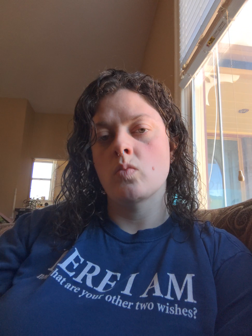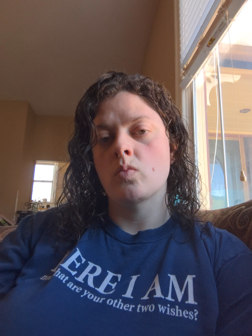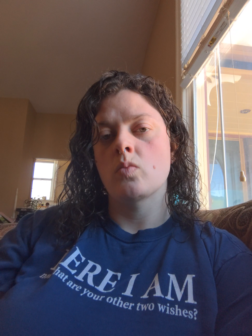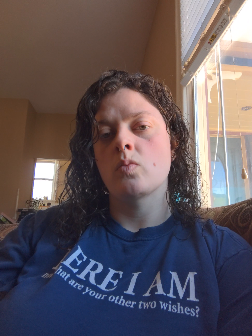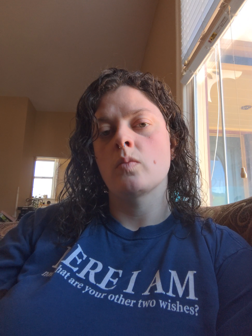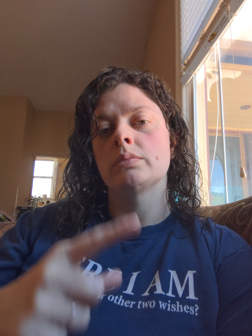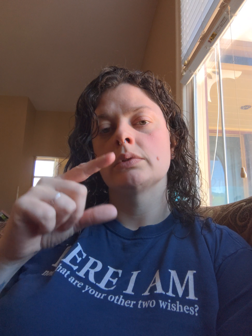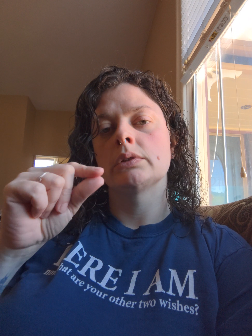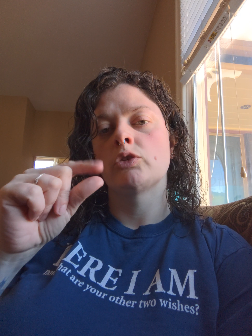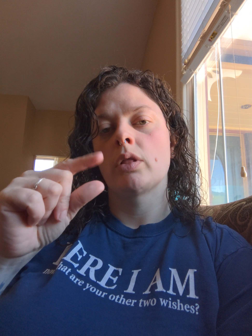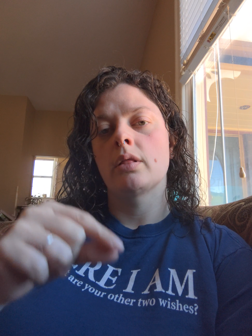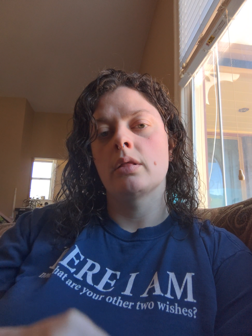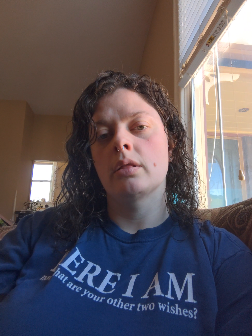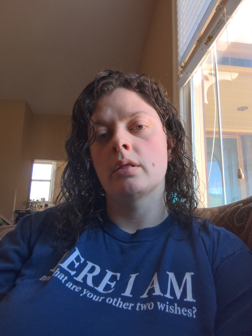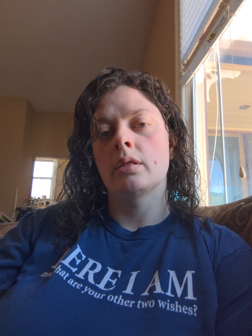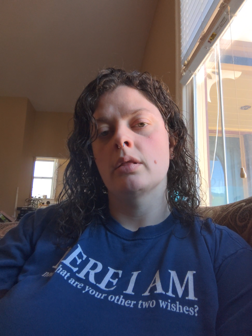cereal